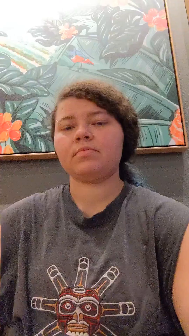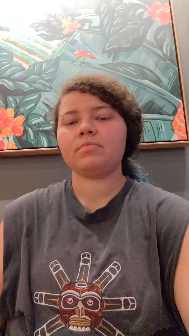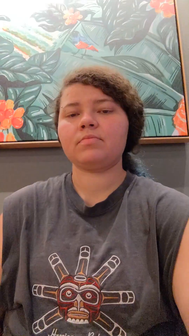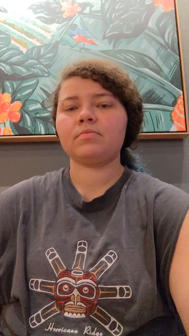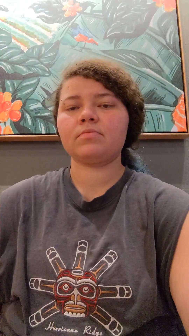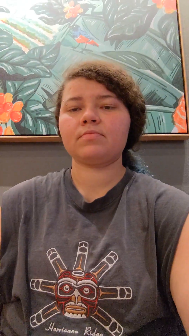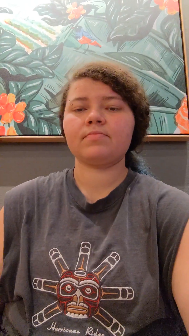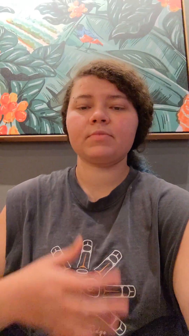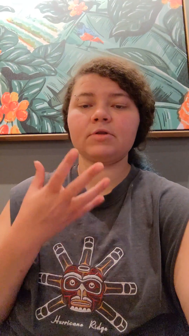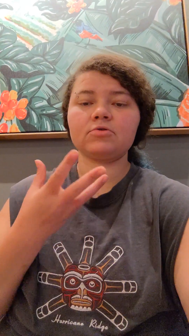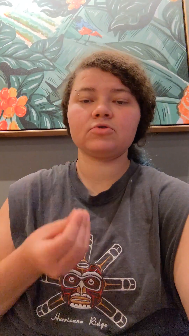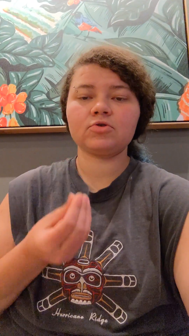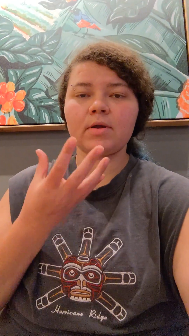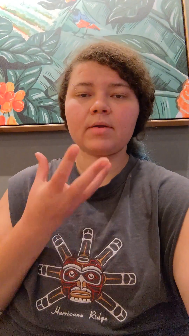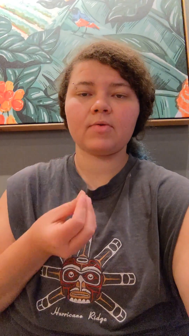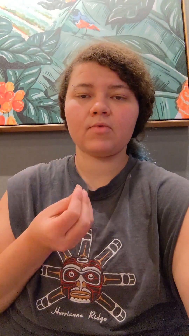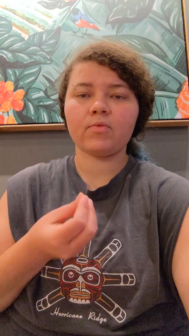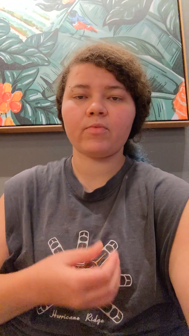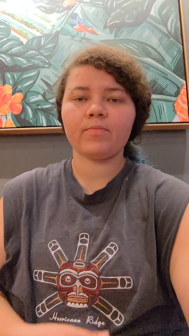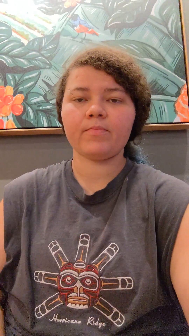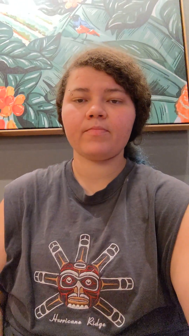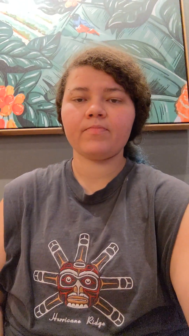gentle